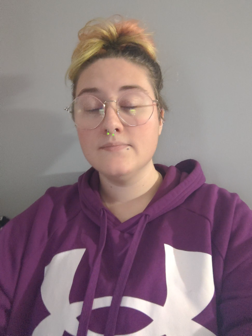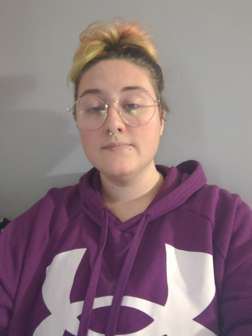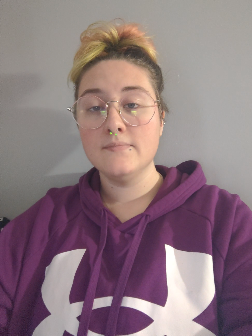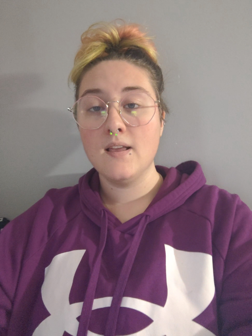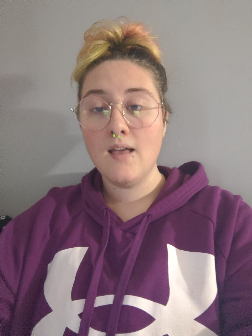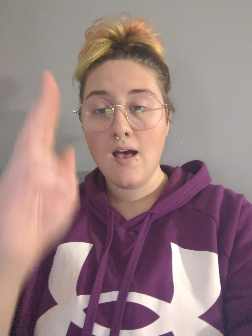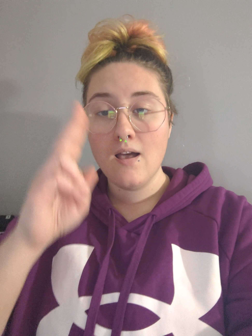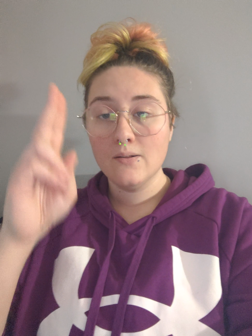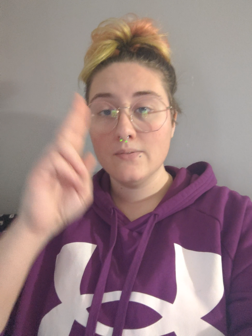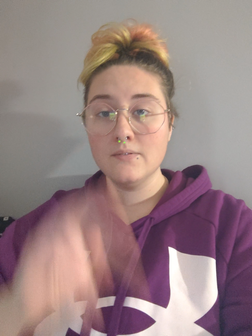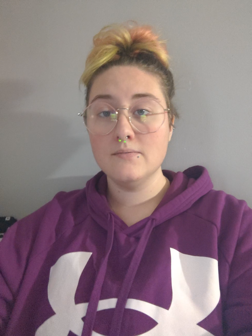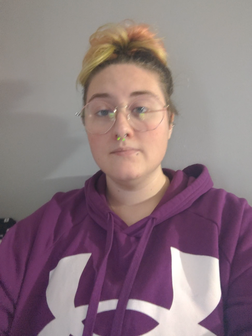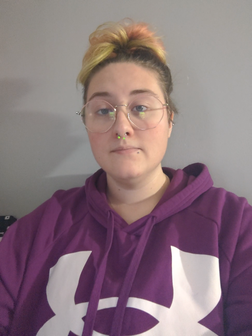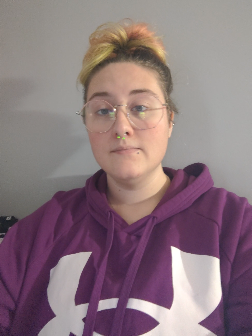uncle